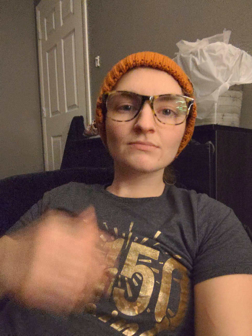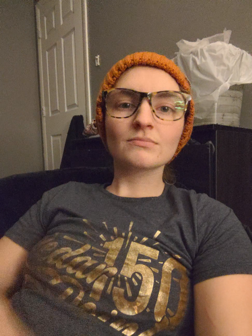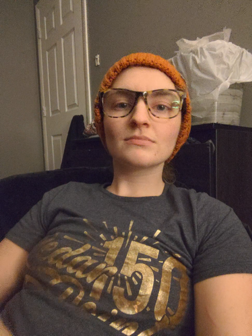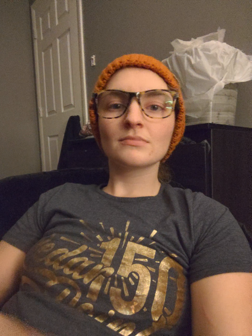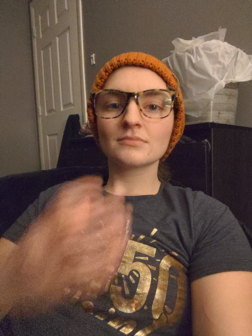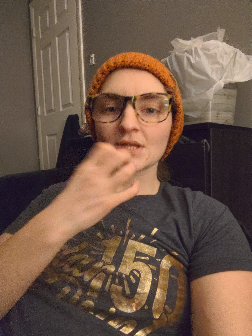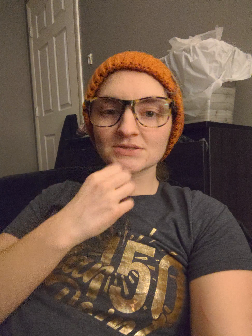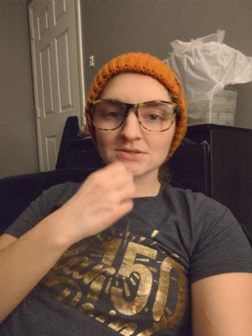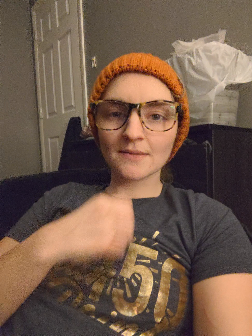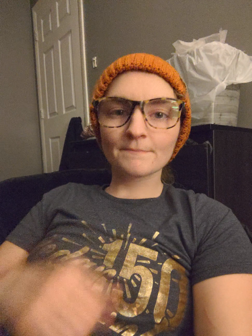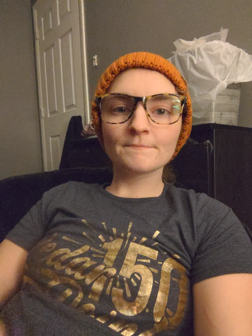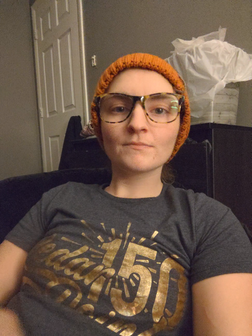underwear